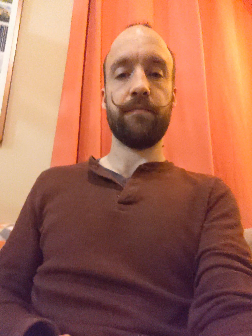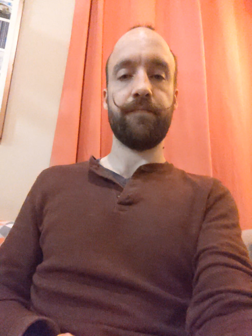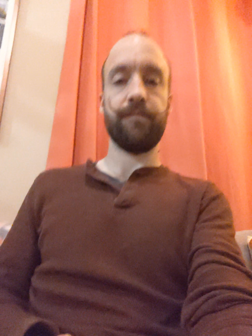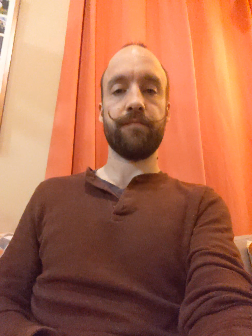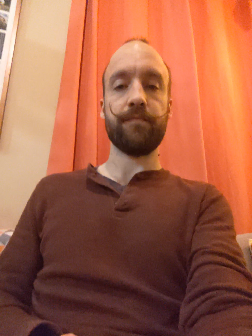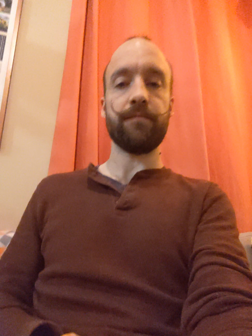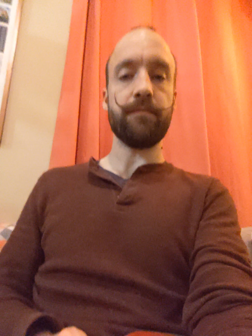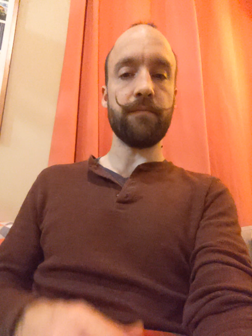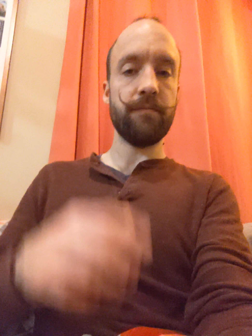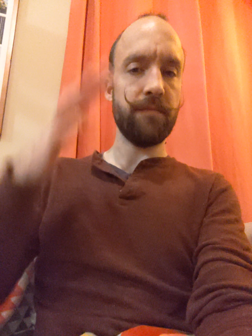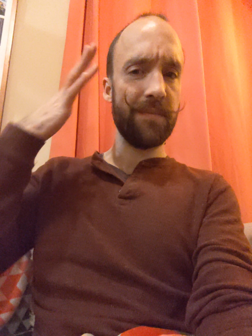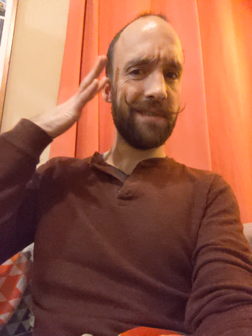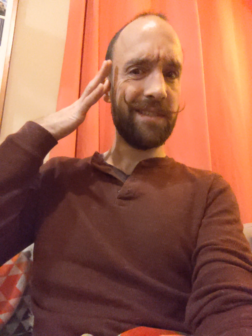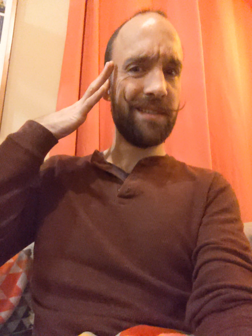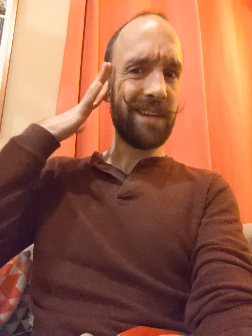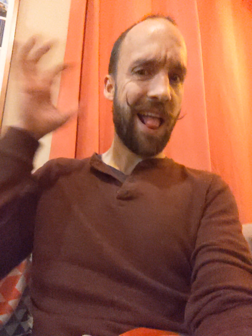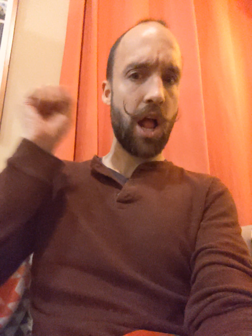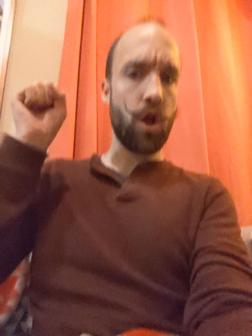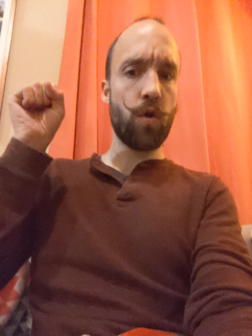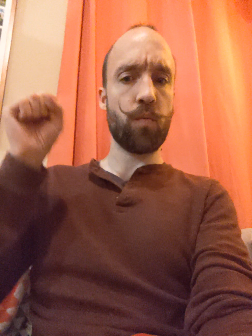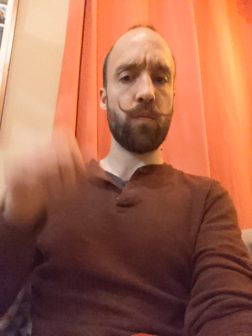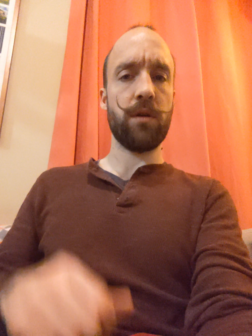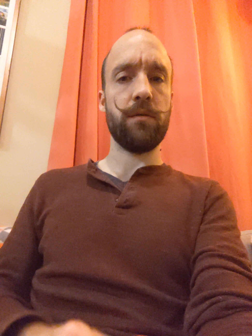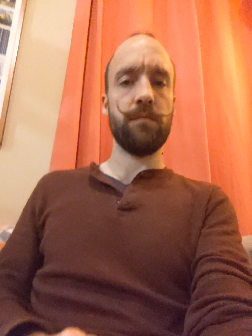loud